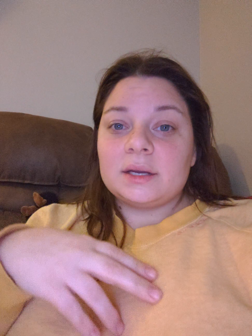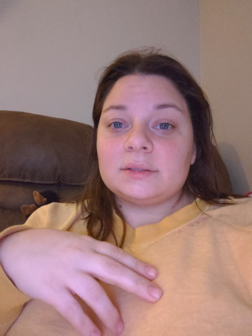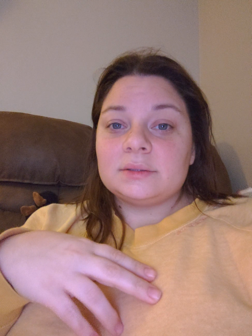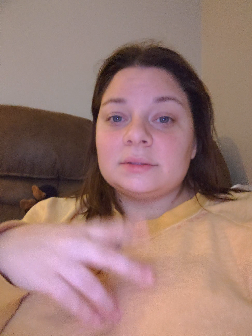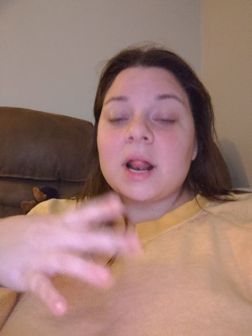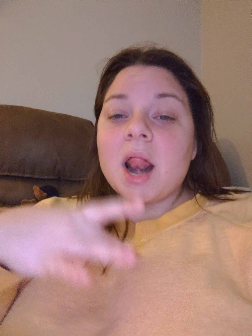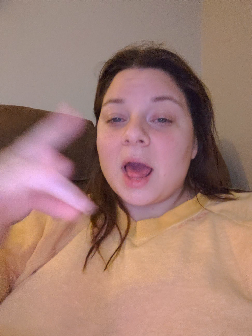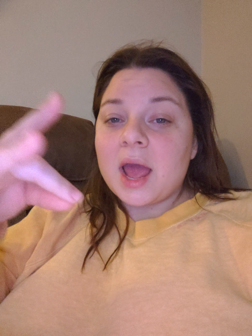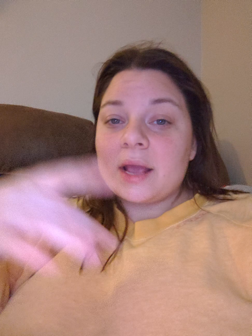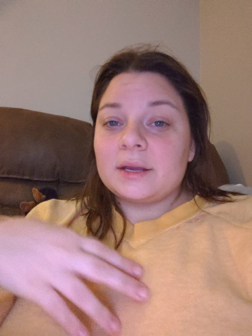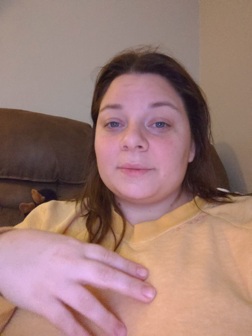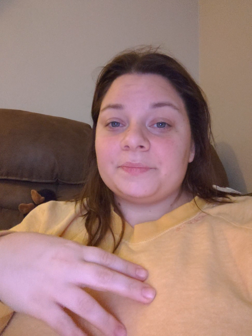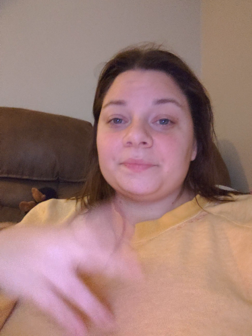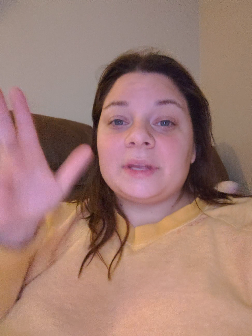like